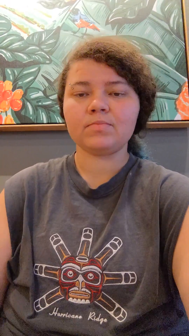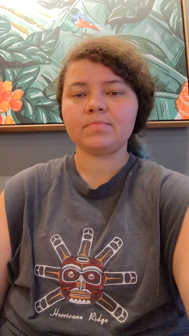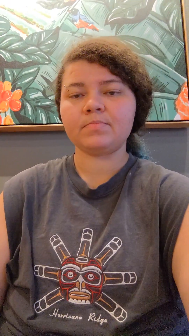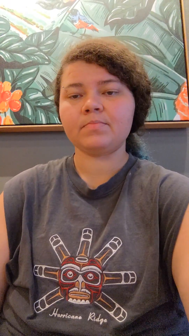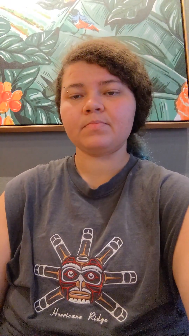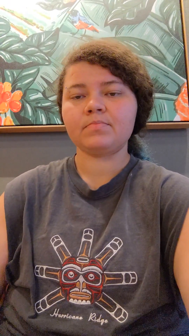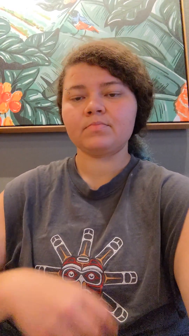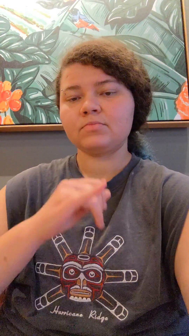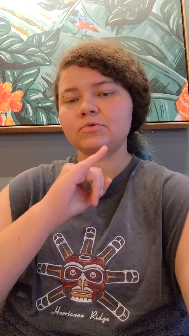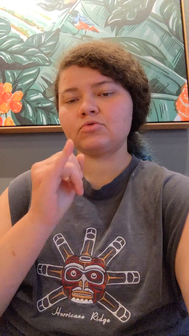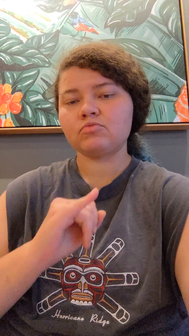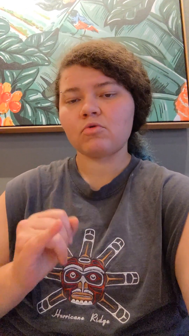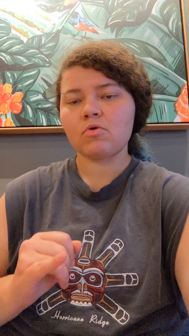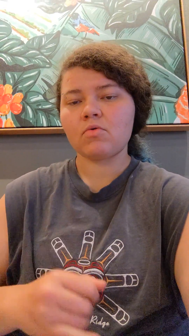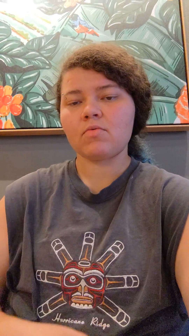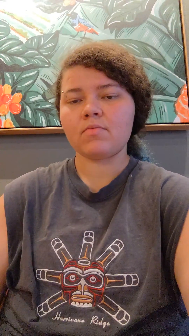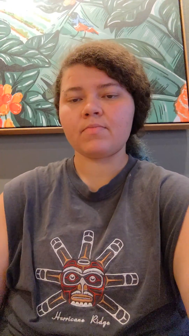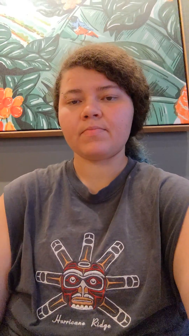draw